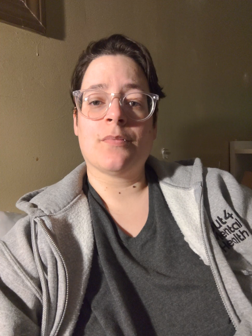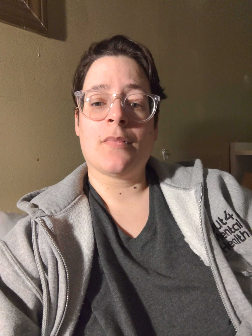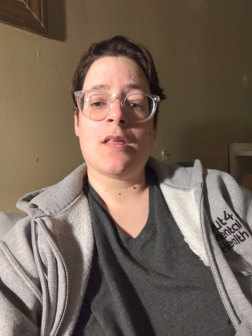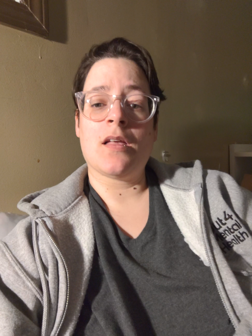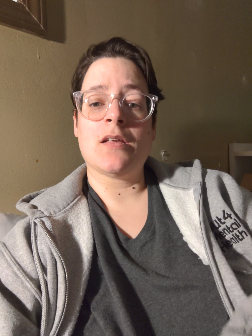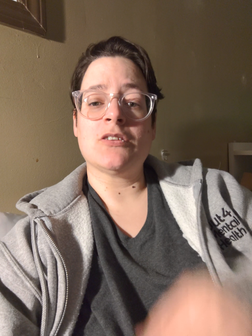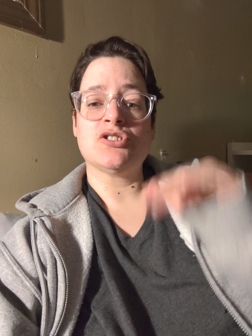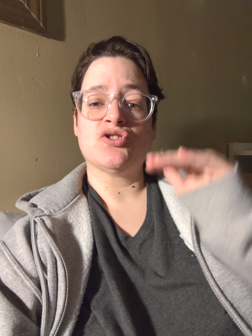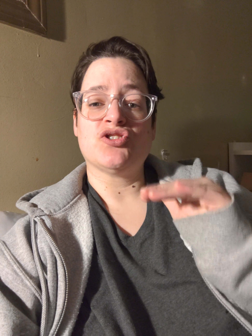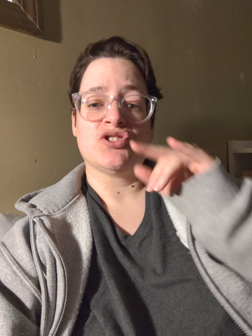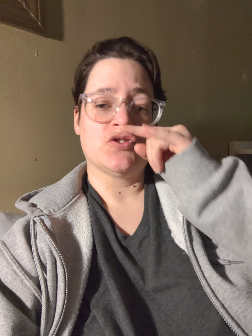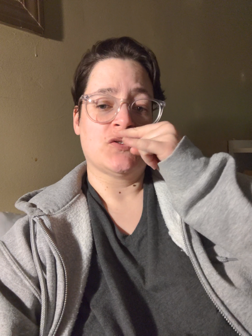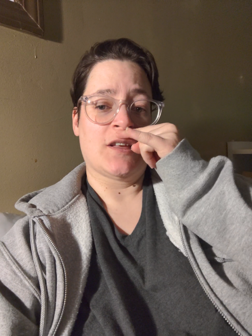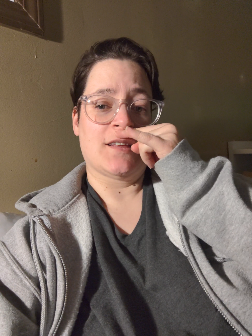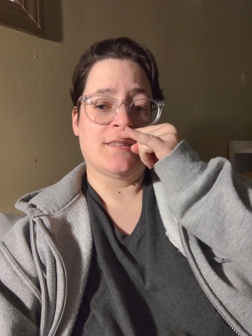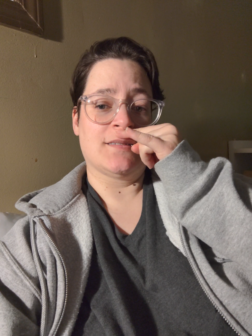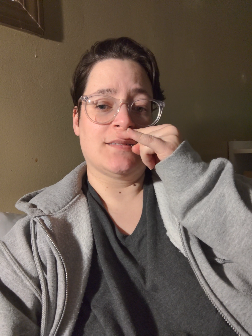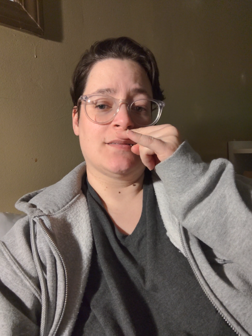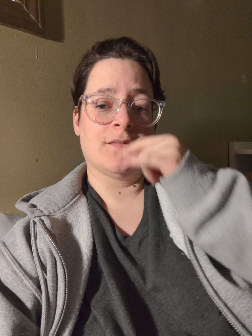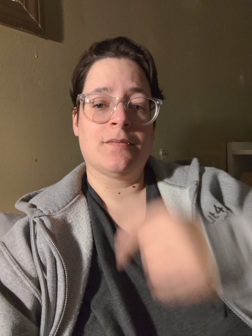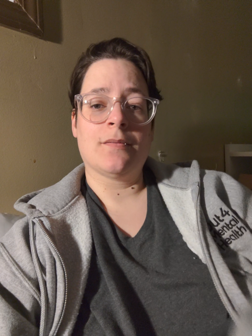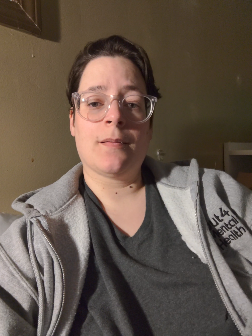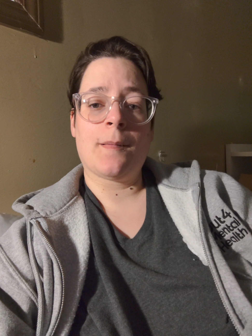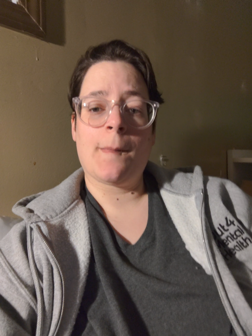child